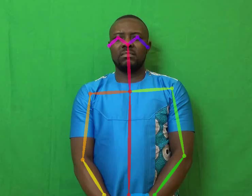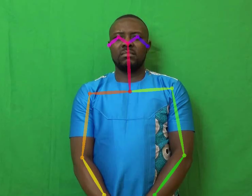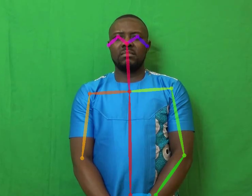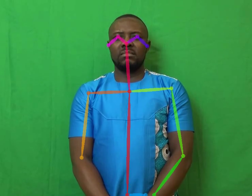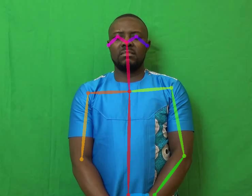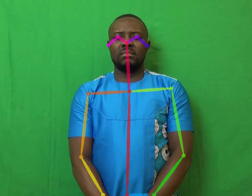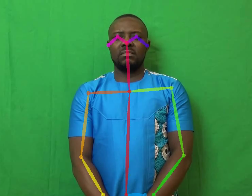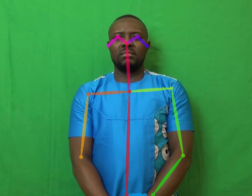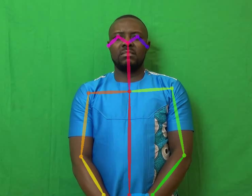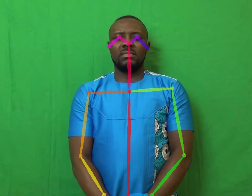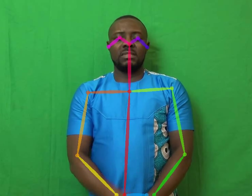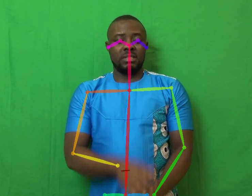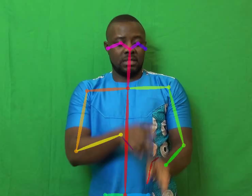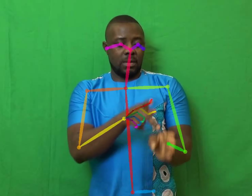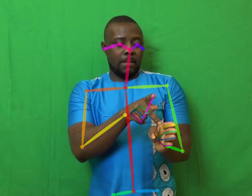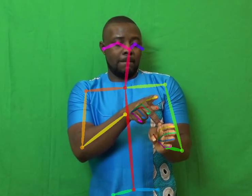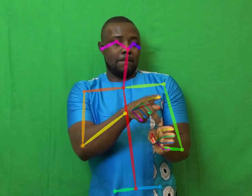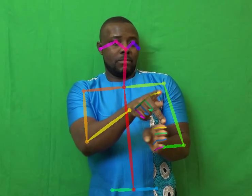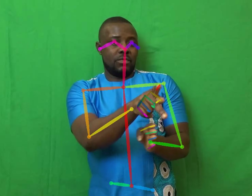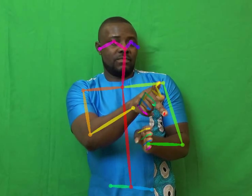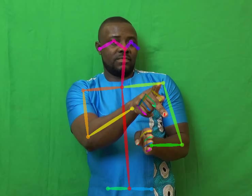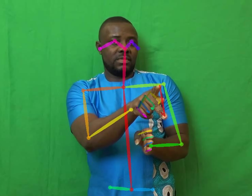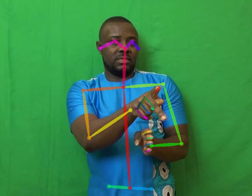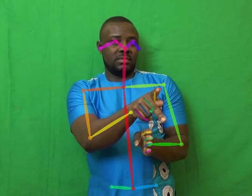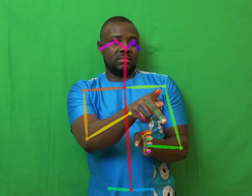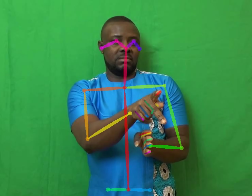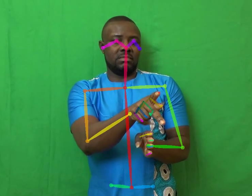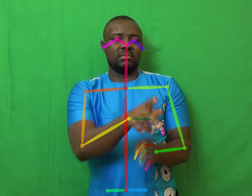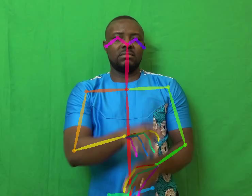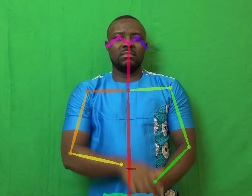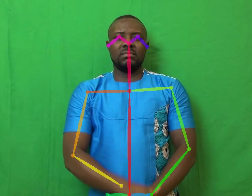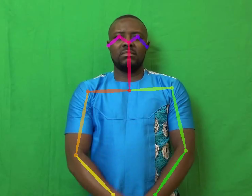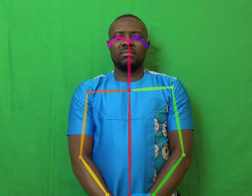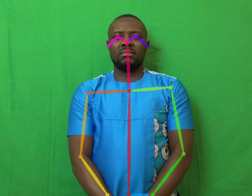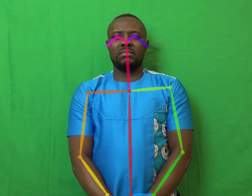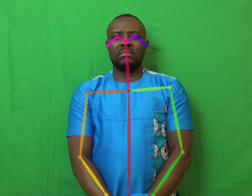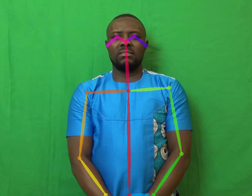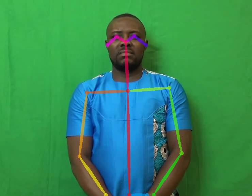profession